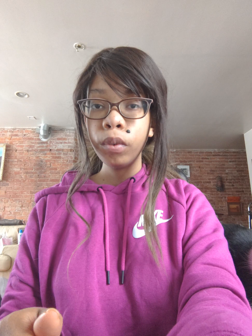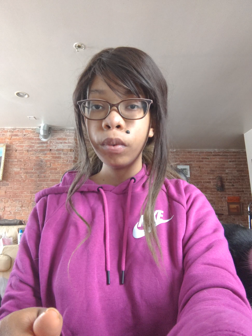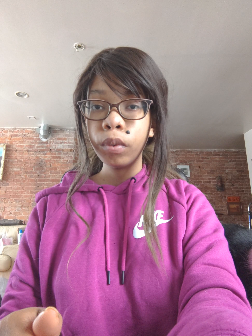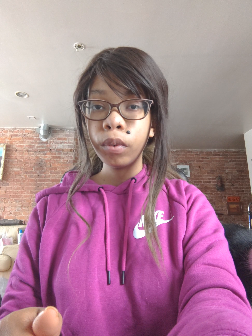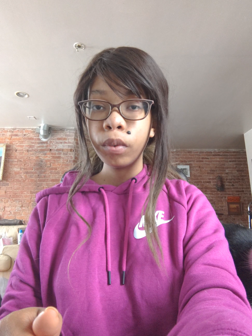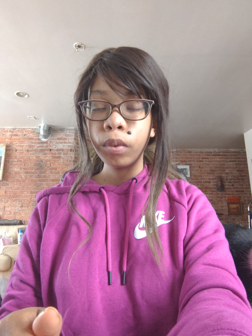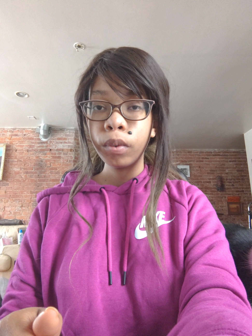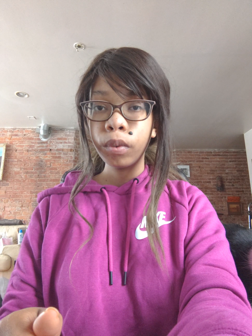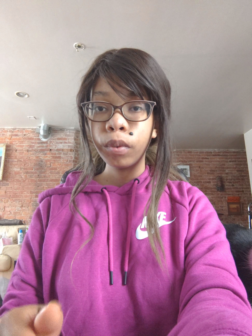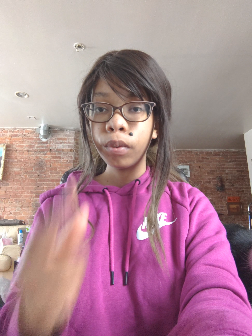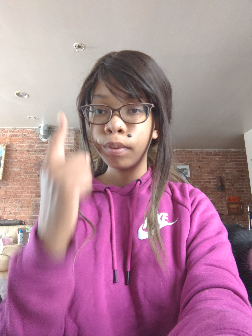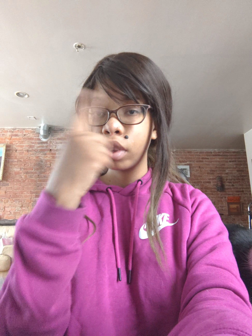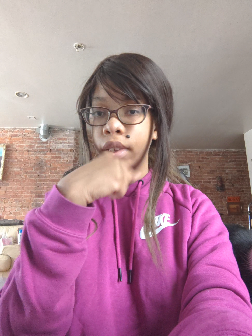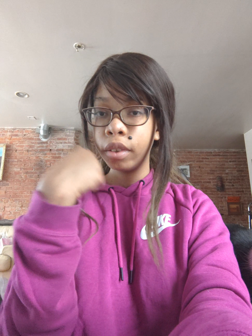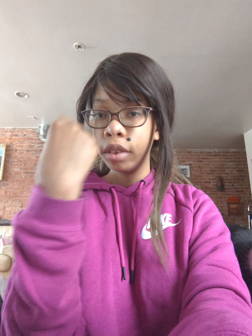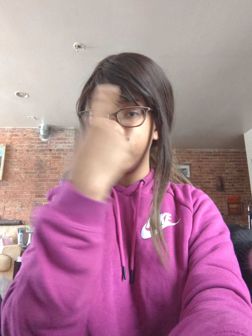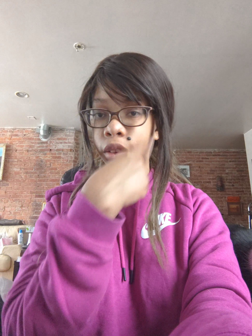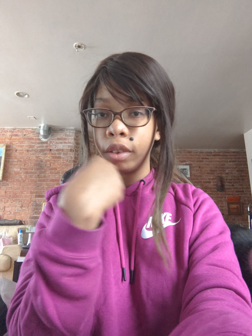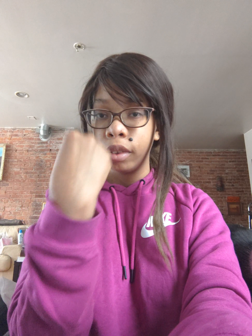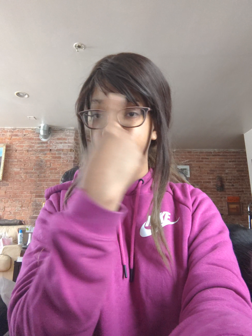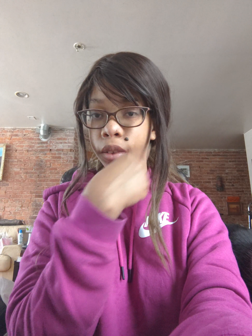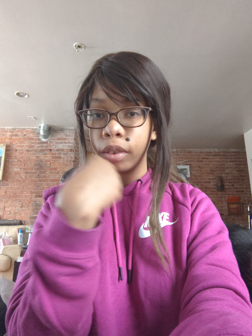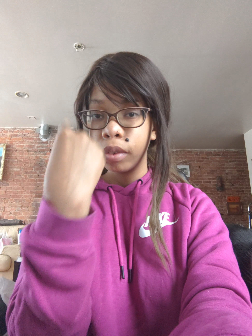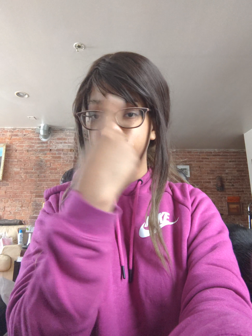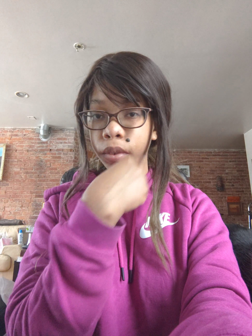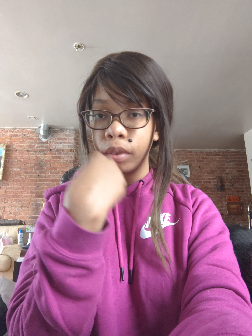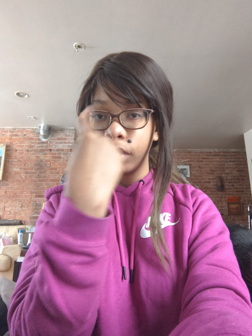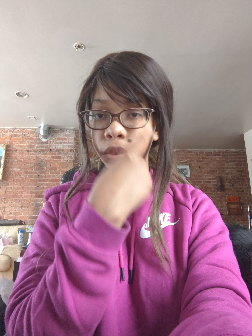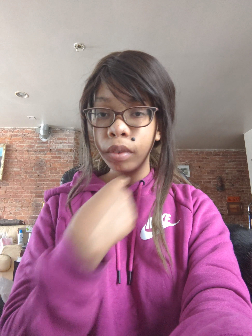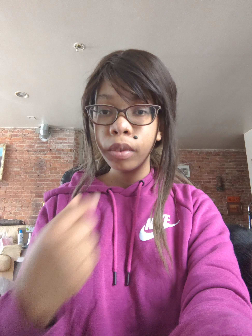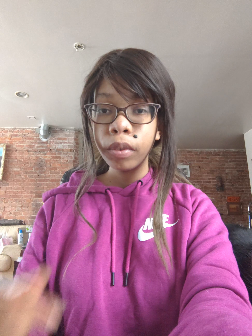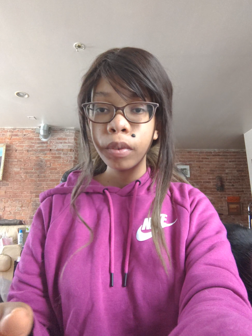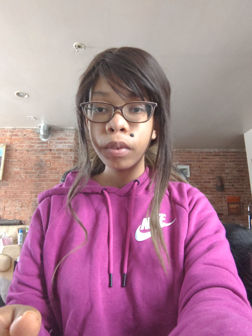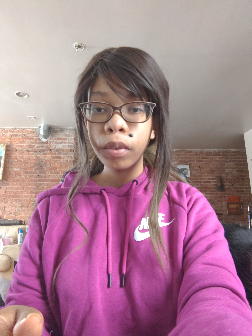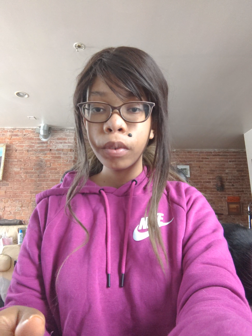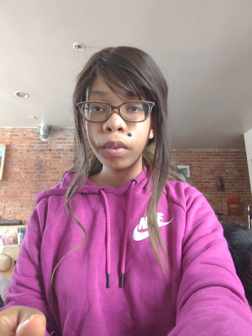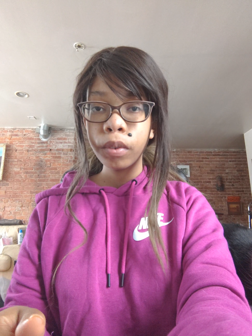face